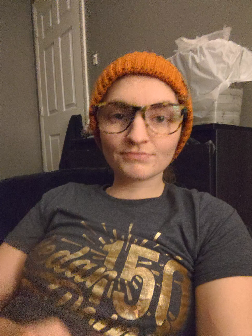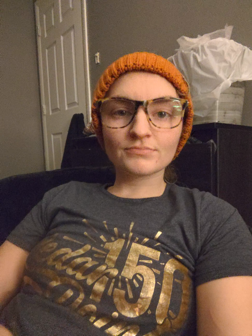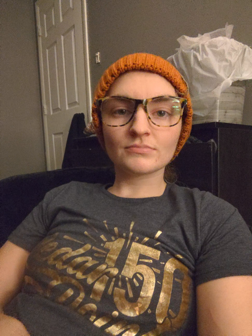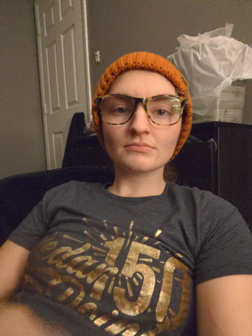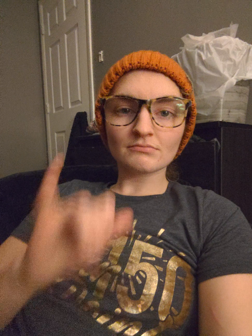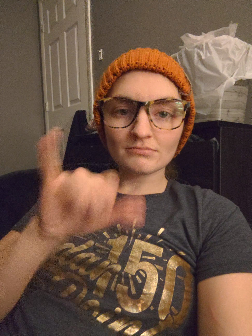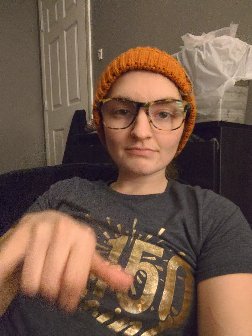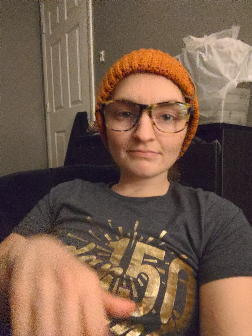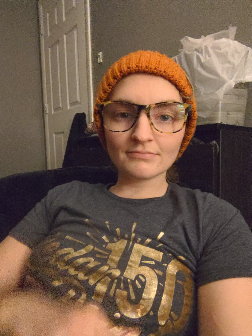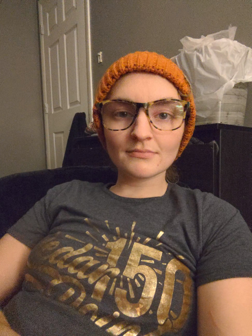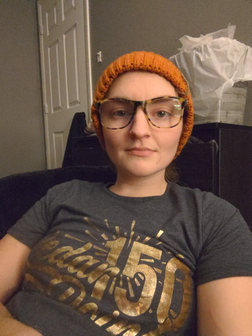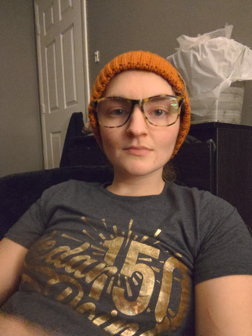that